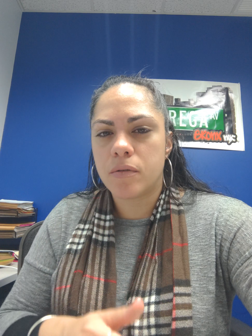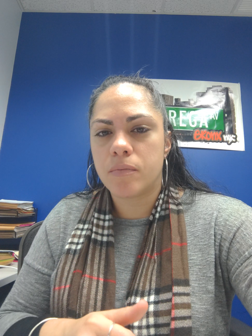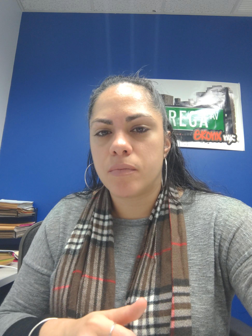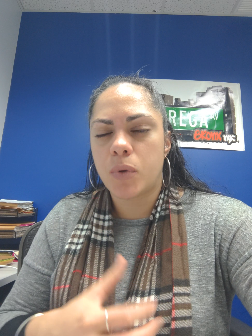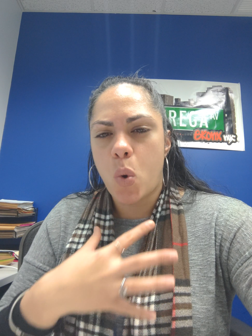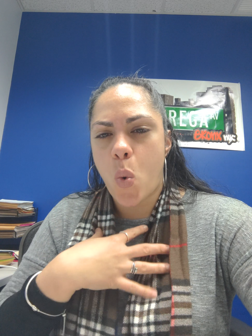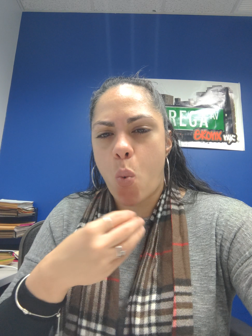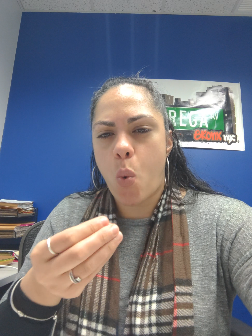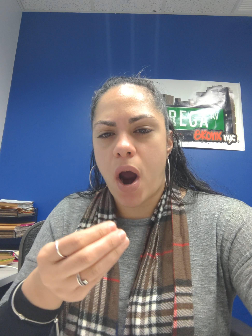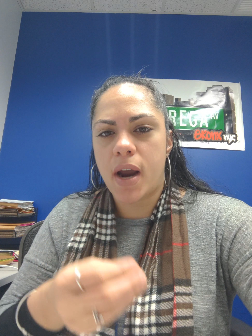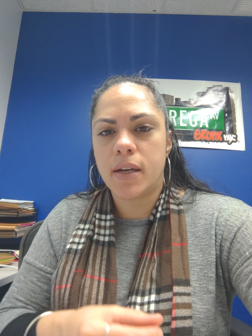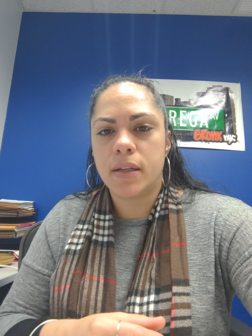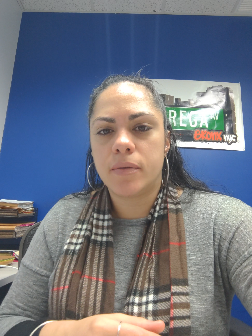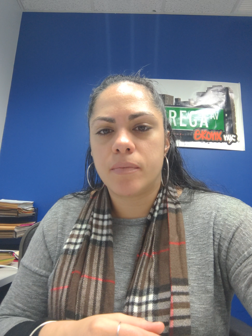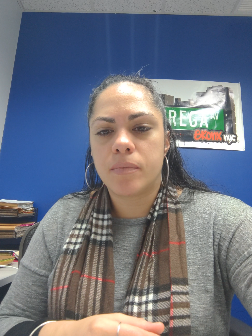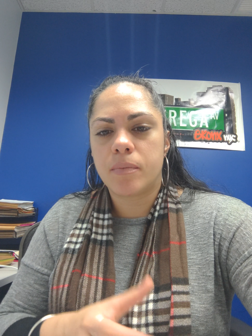white